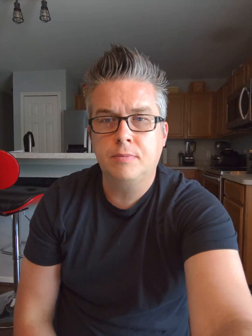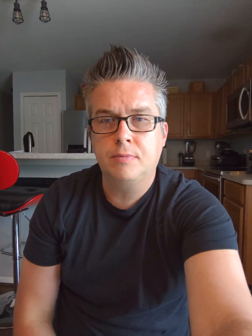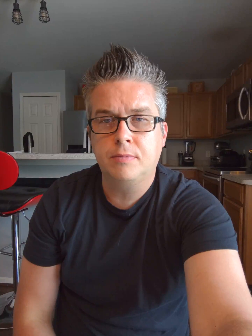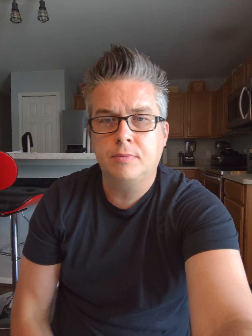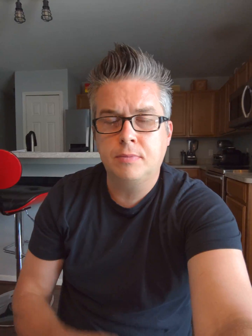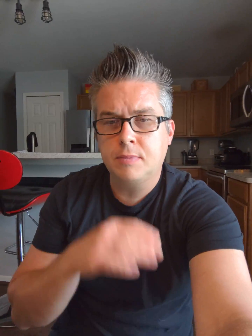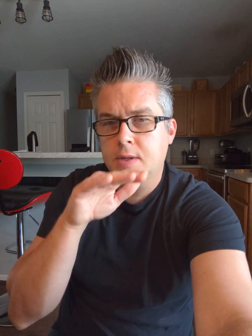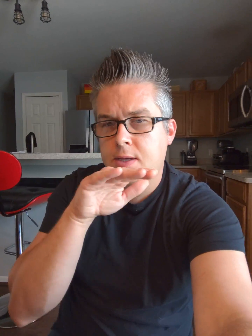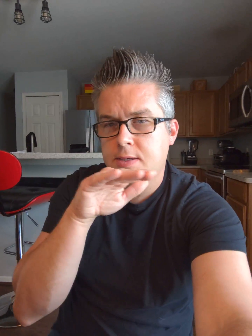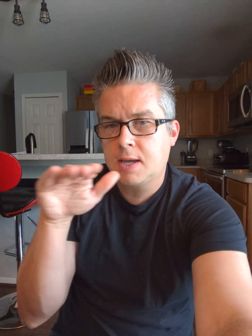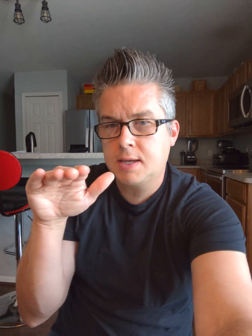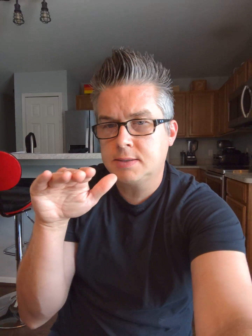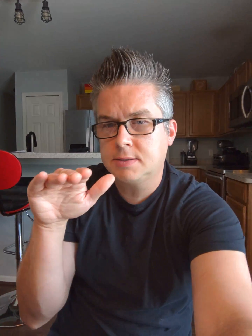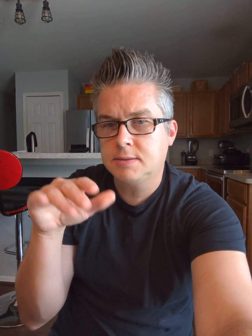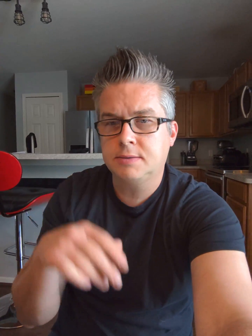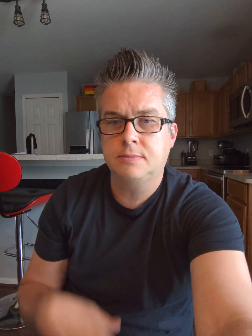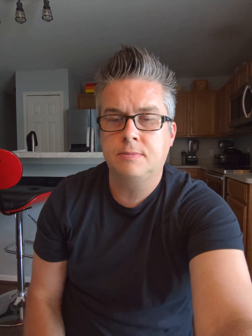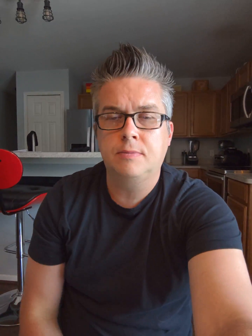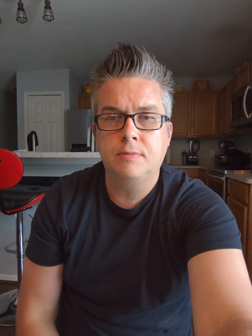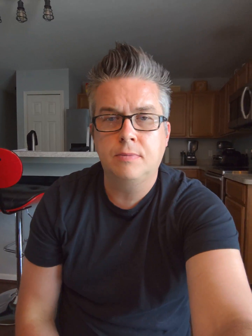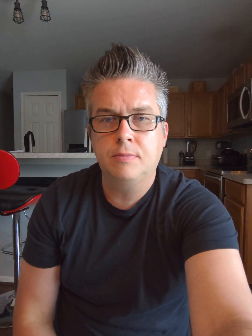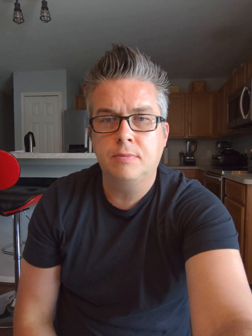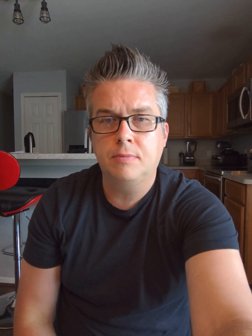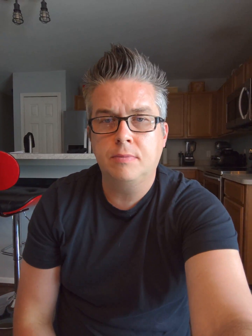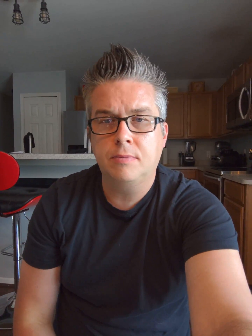nice